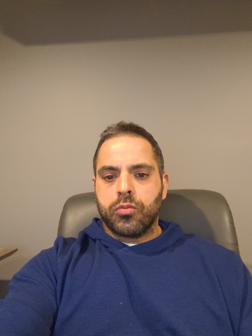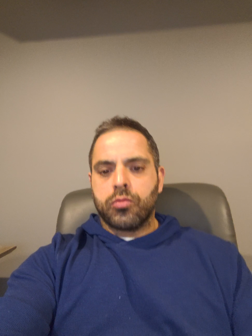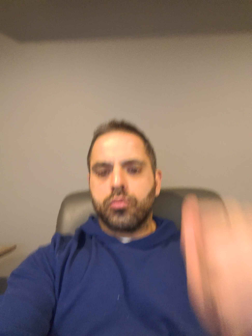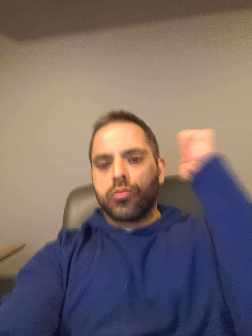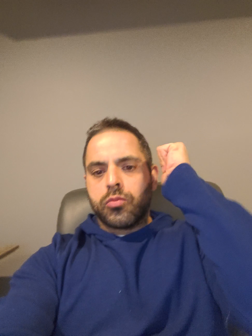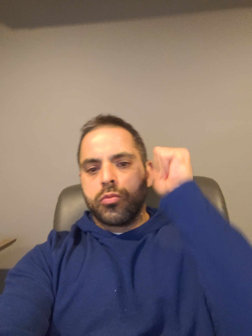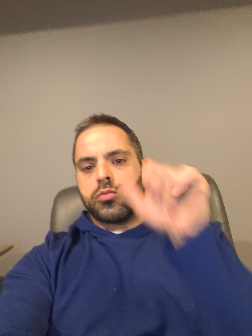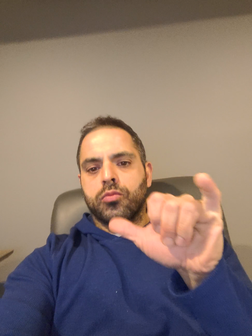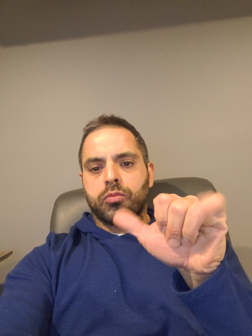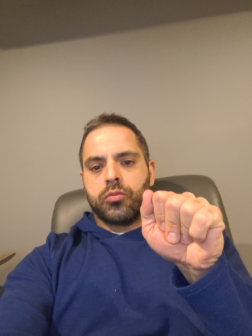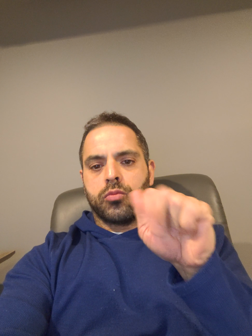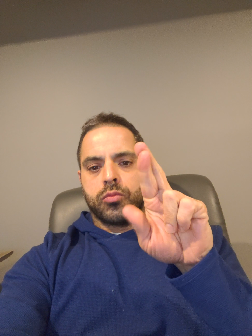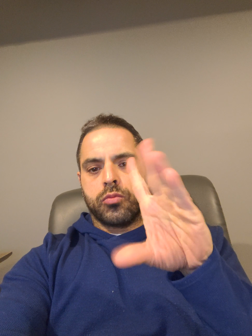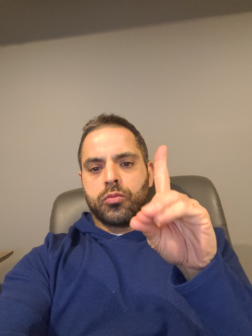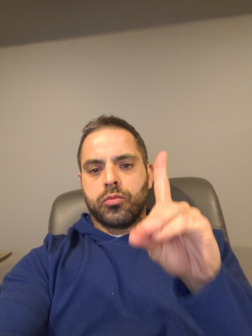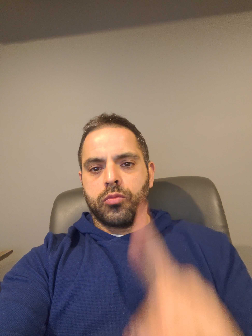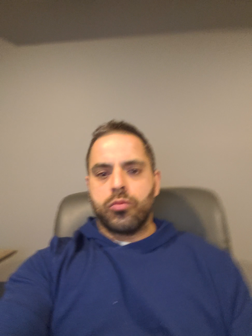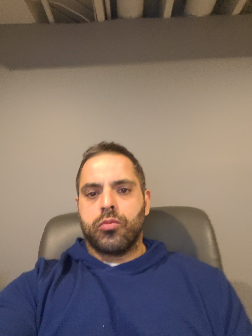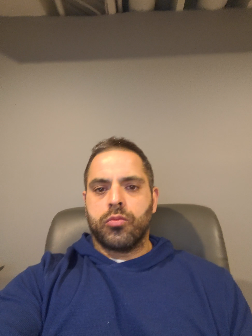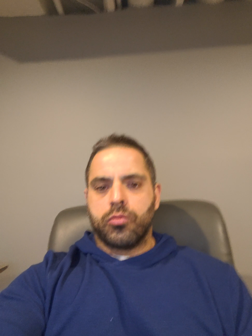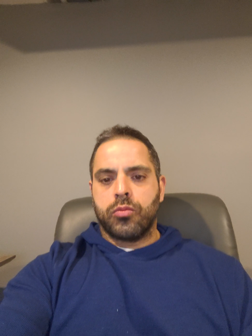backyard